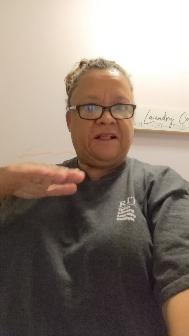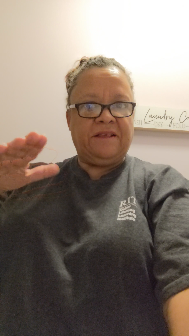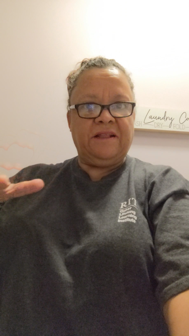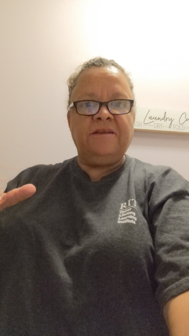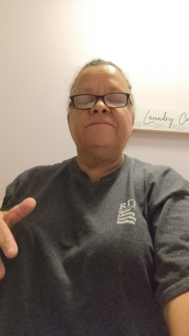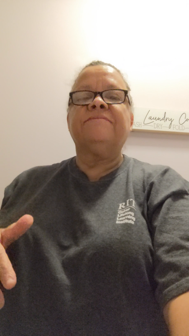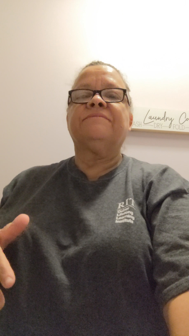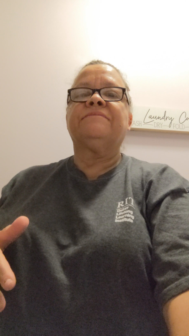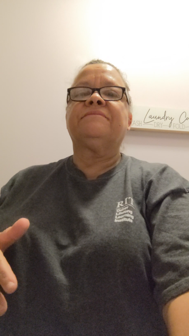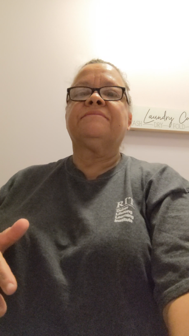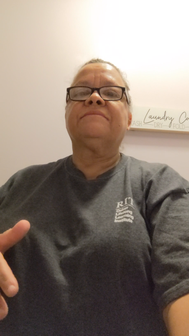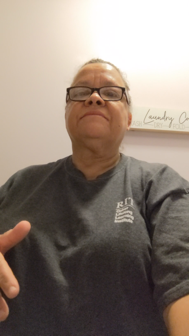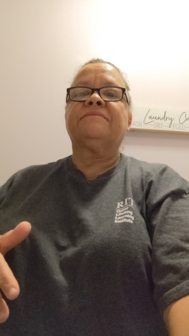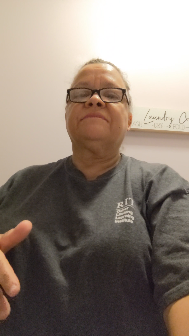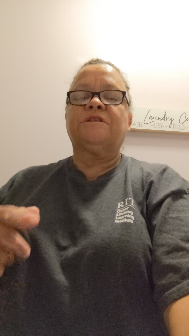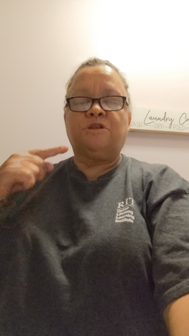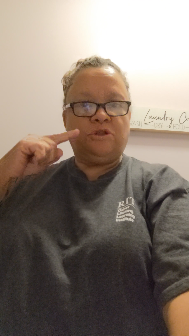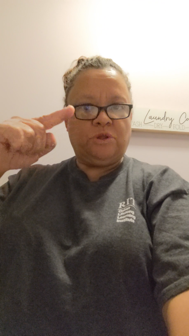show